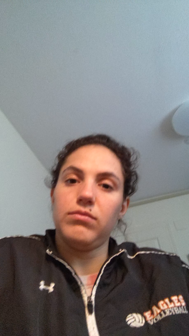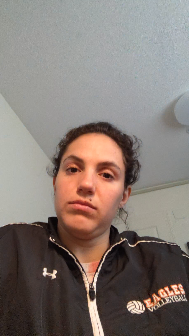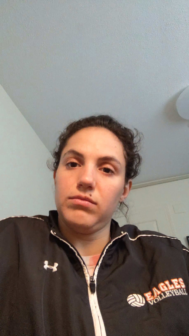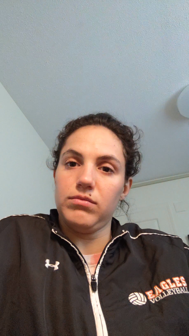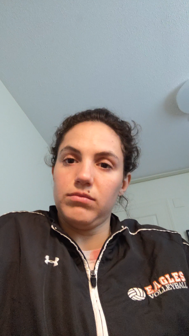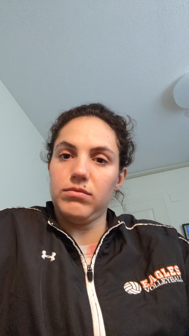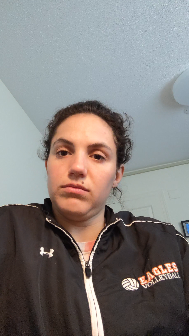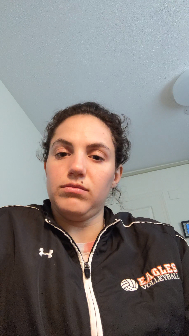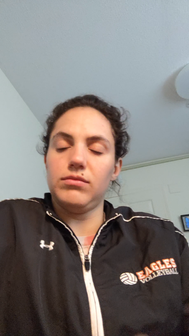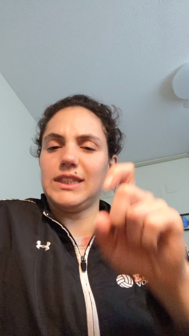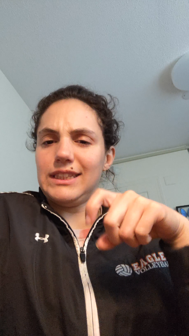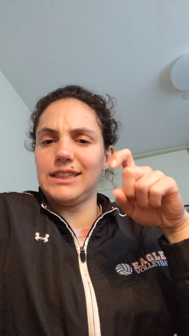need